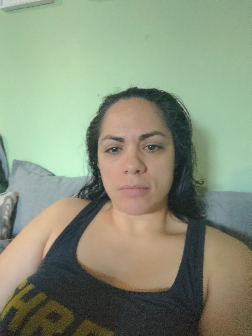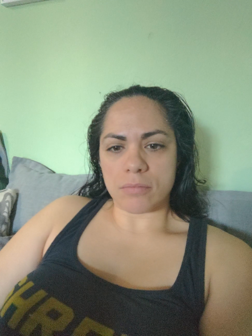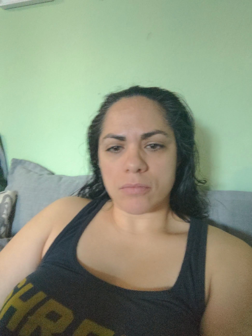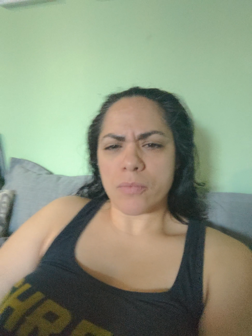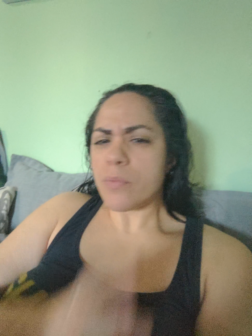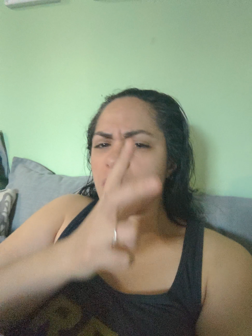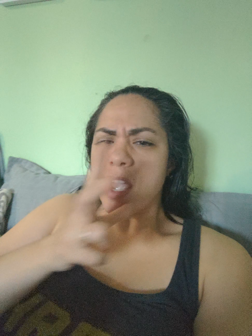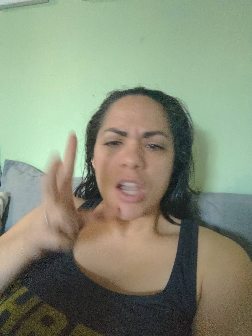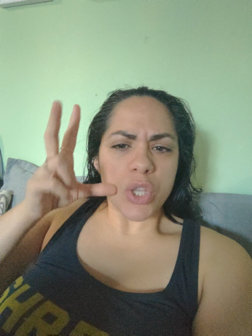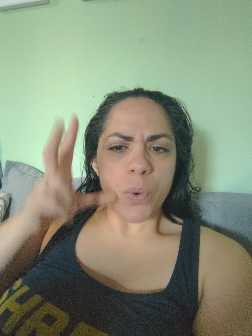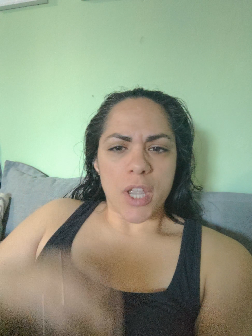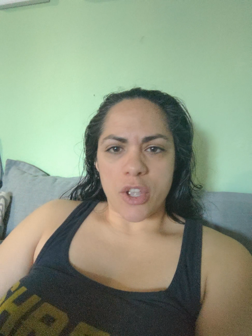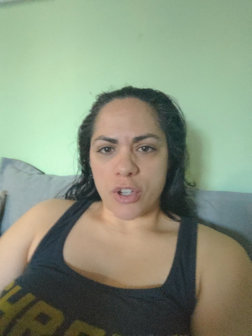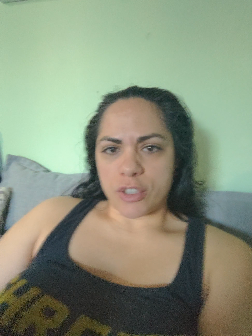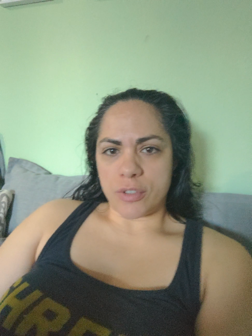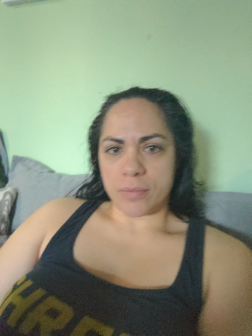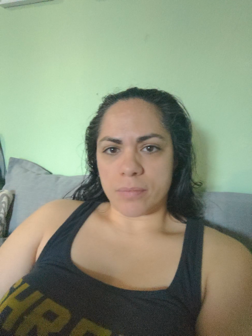underwear